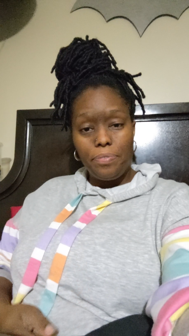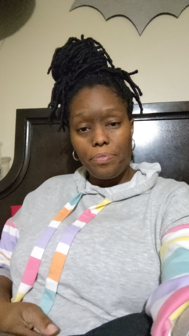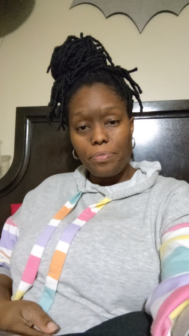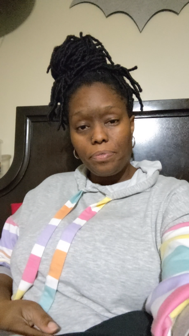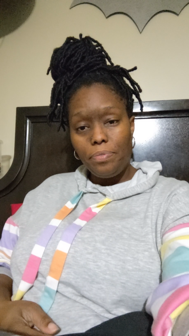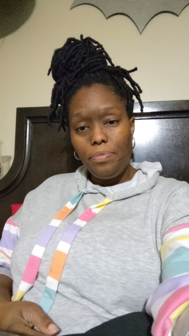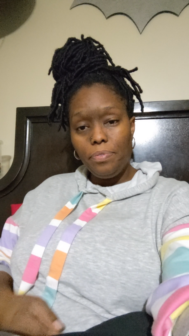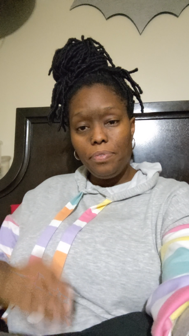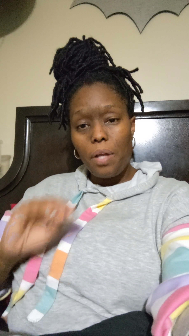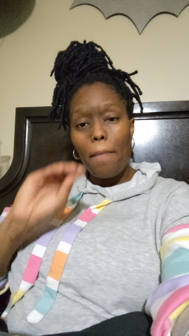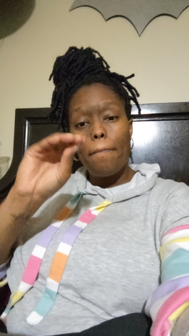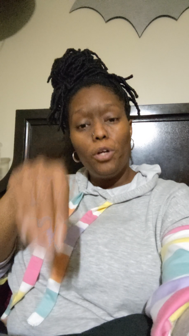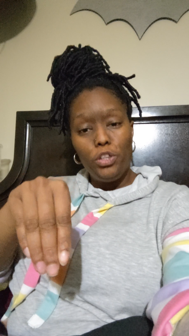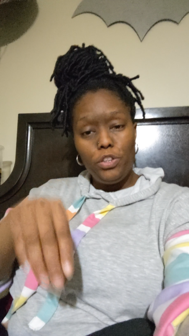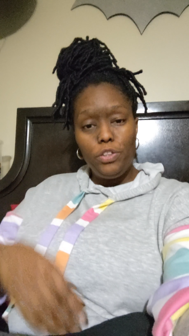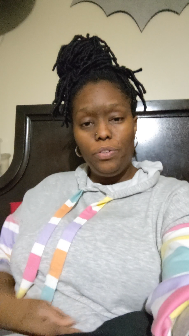put